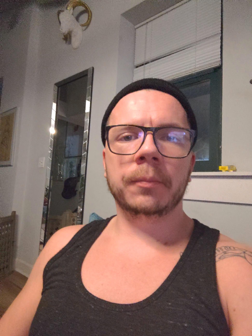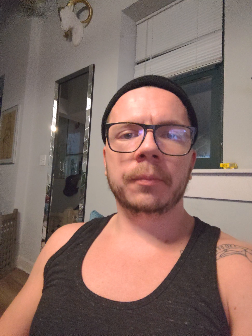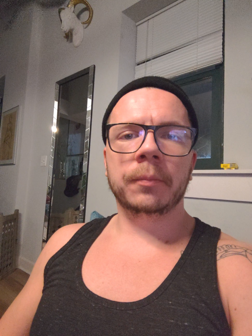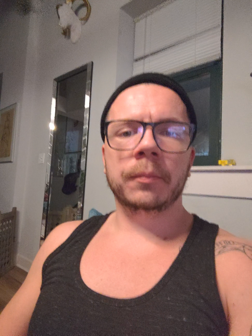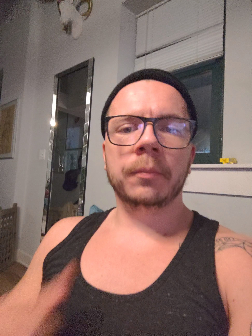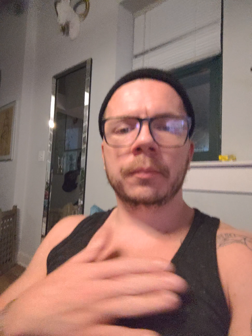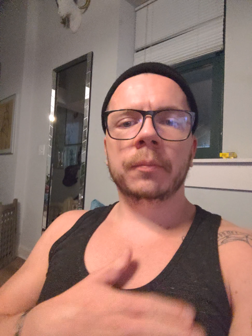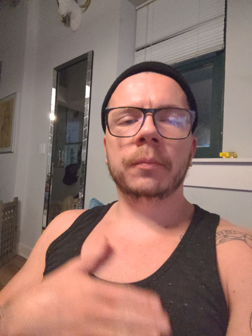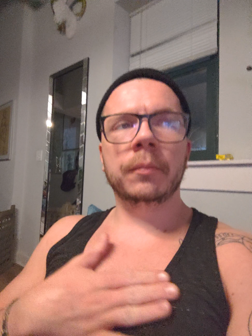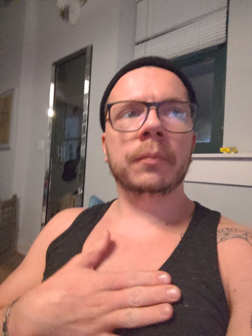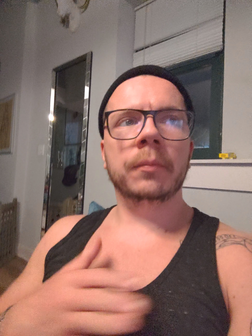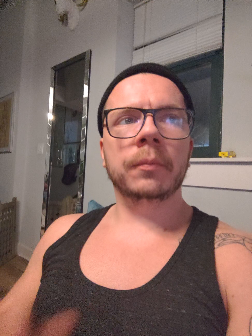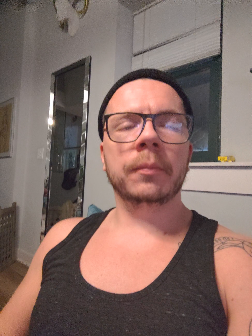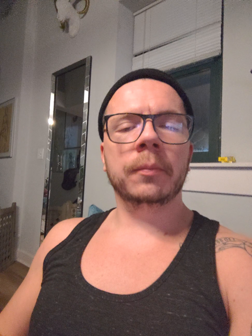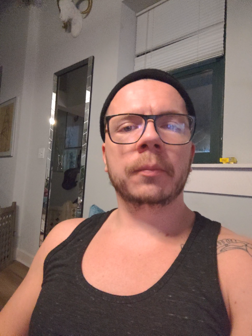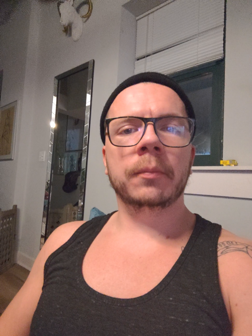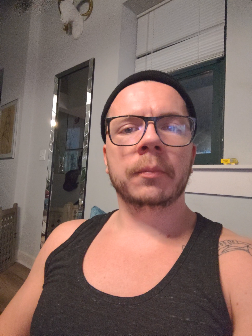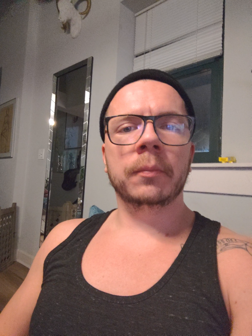please